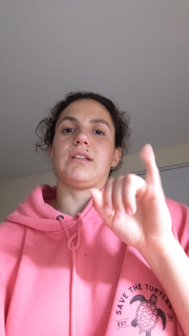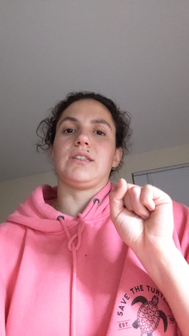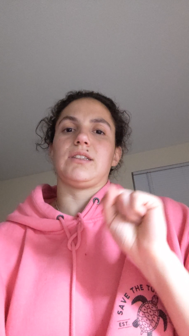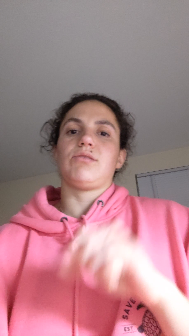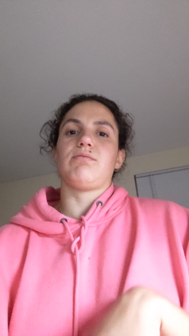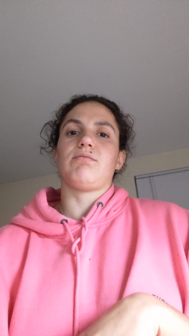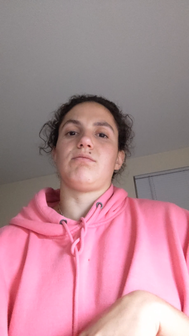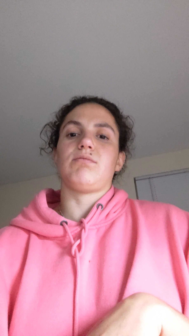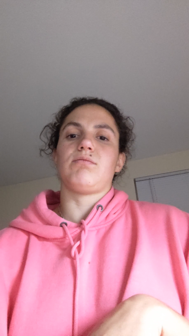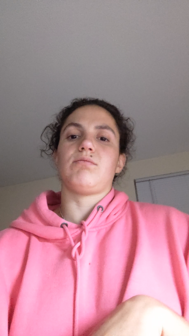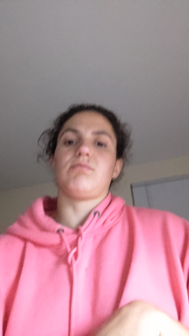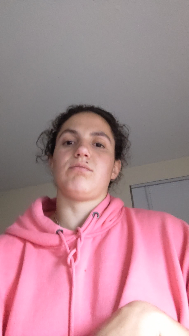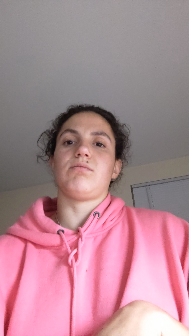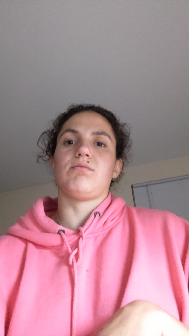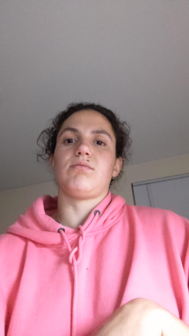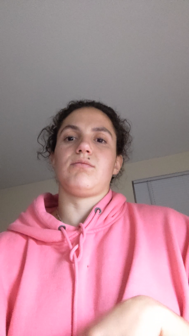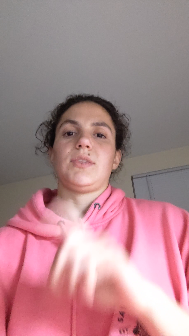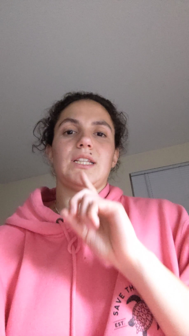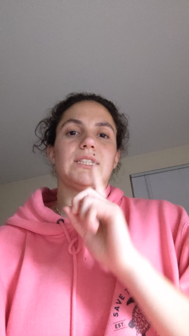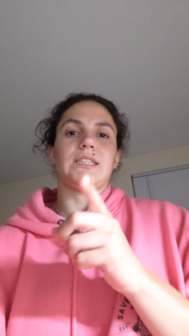is